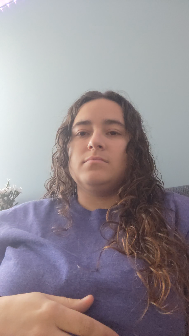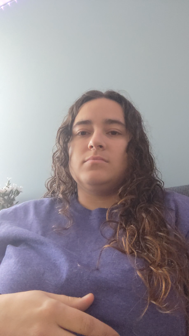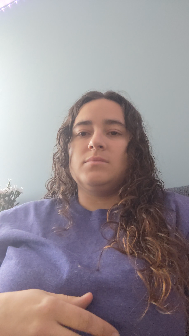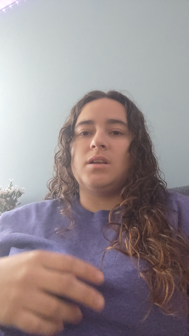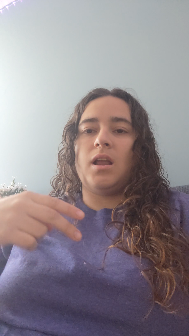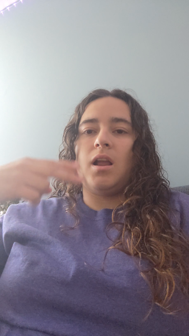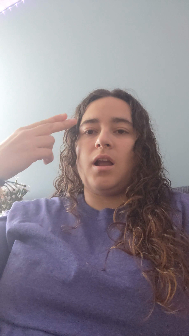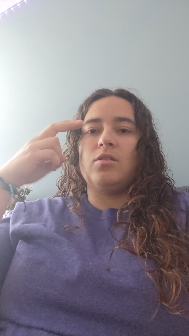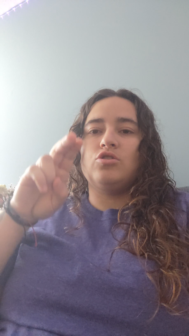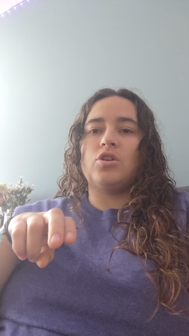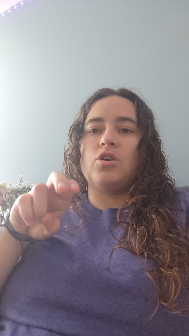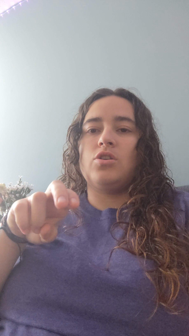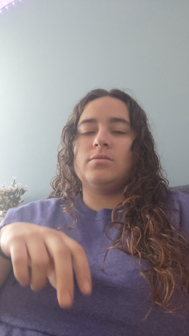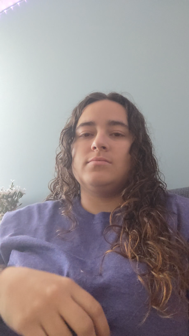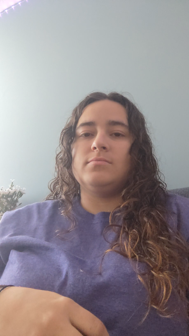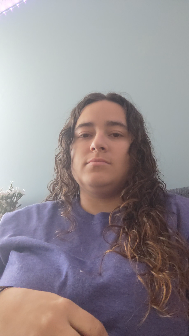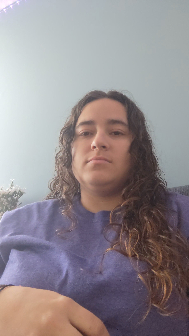high chair